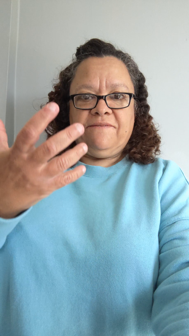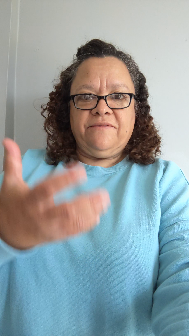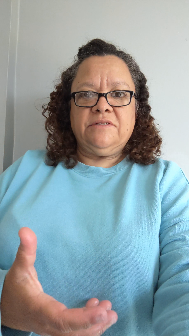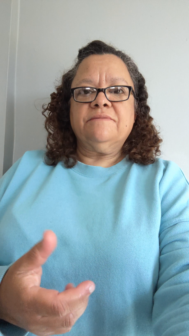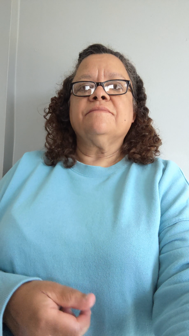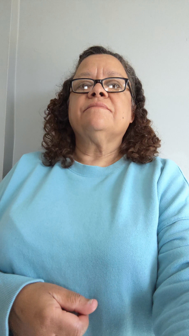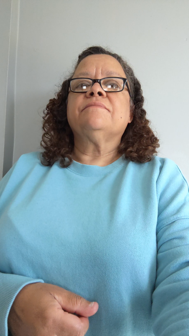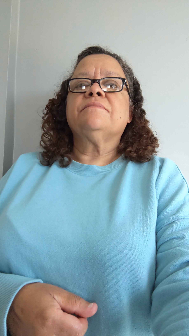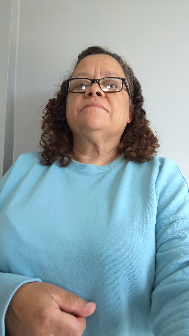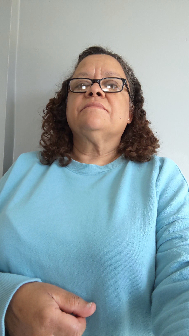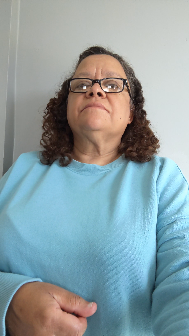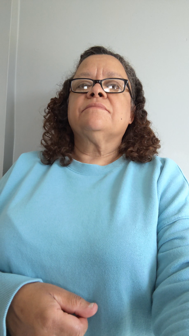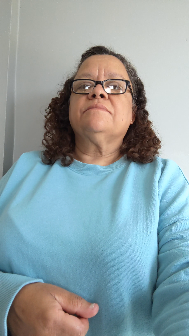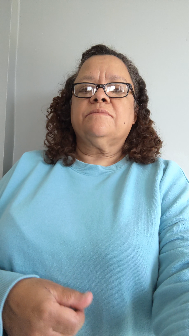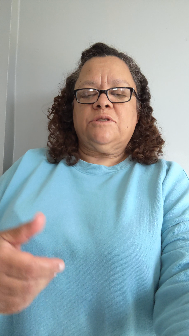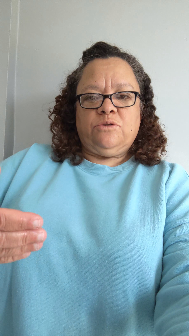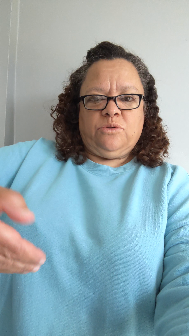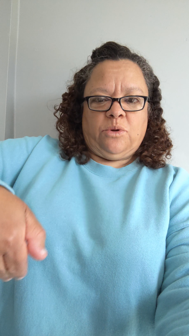shorts